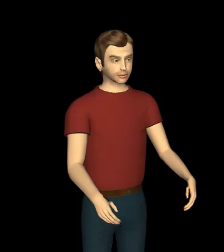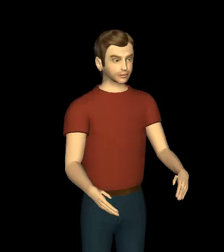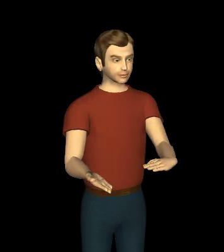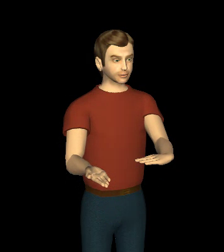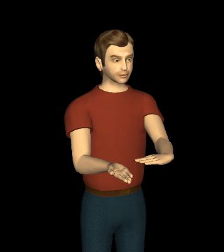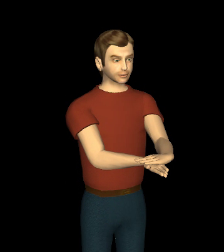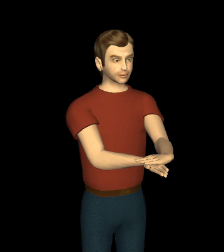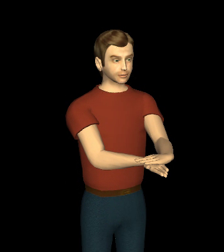فرن